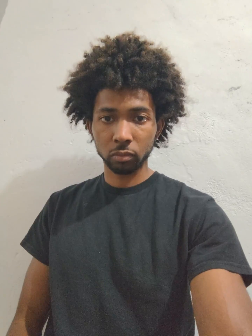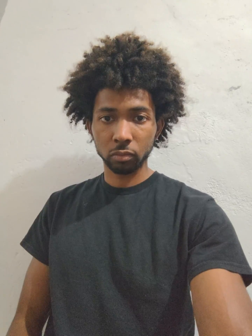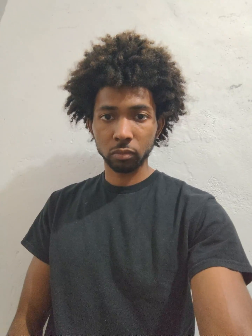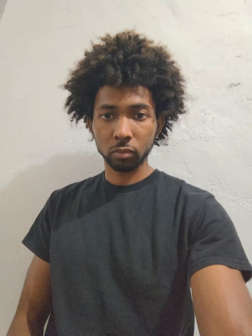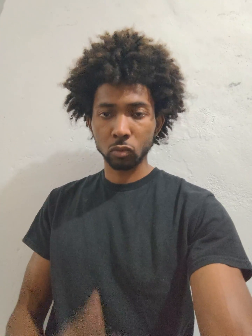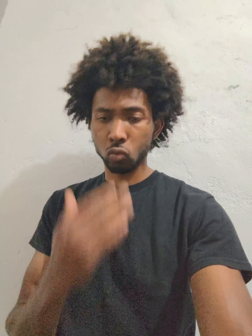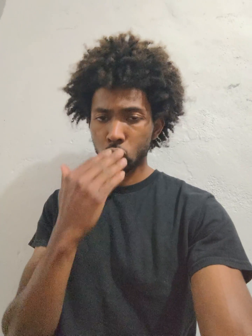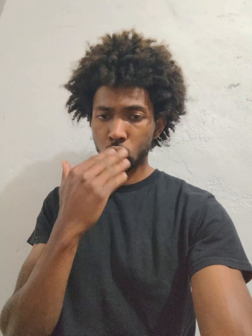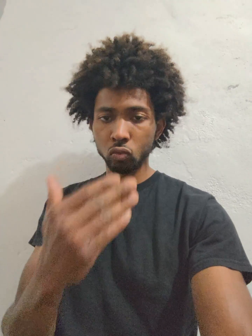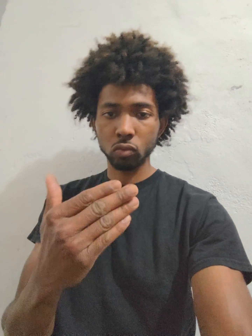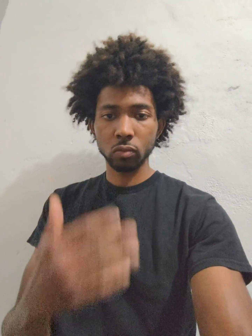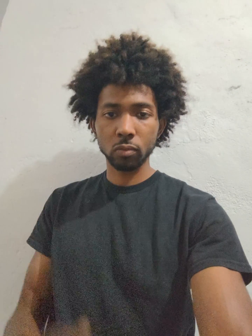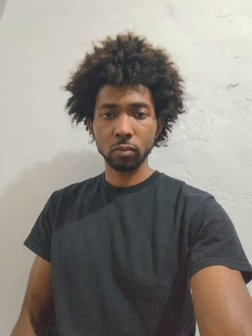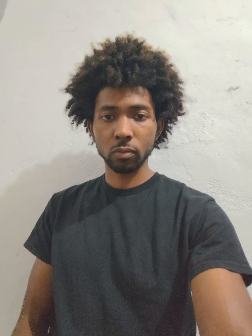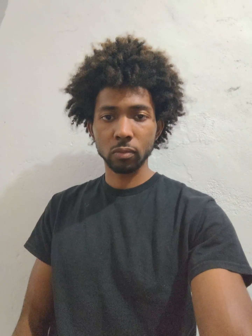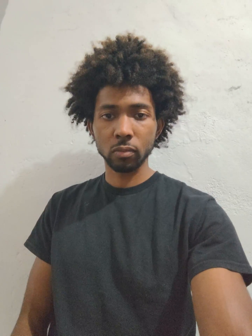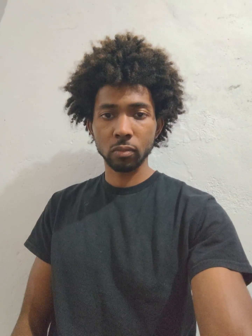good